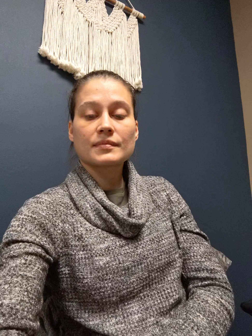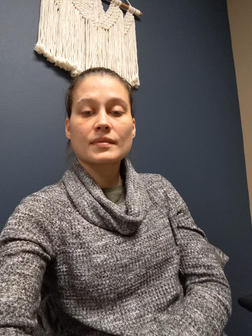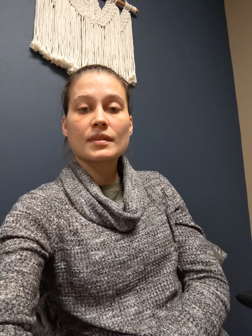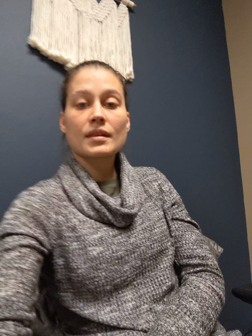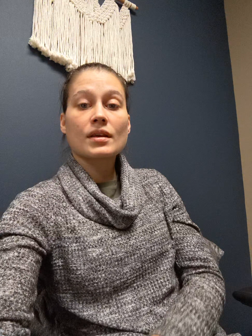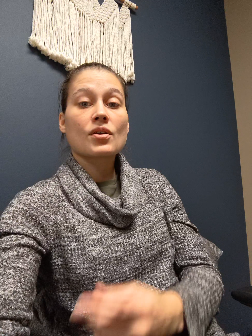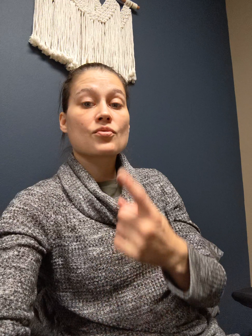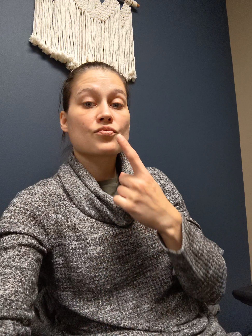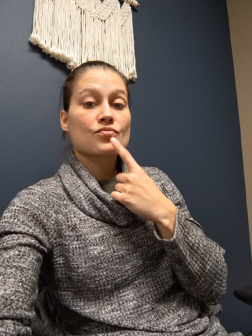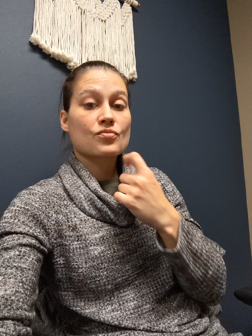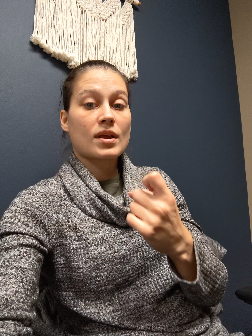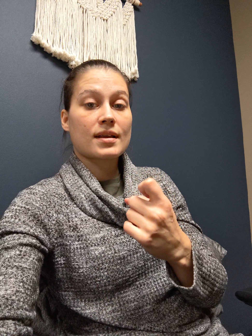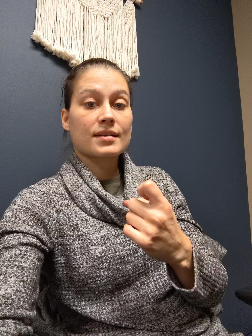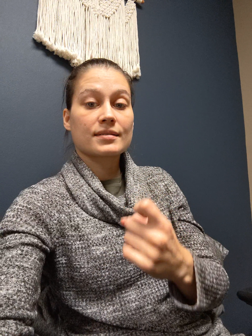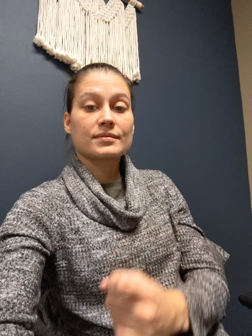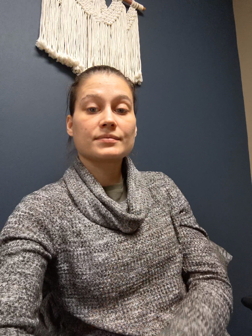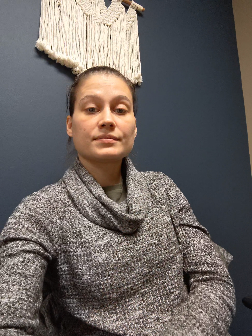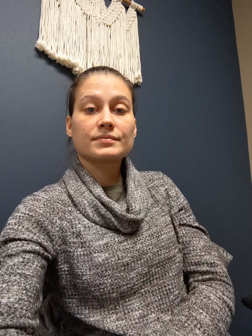red